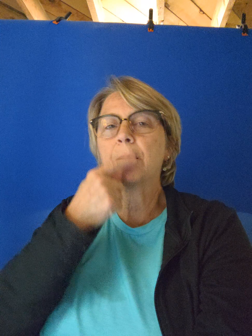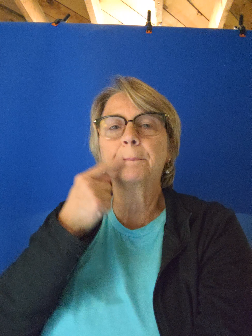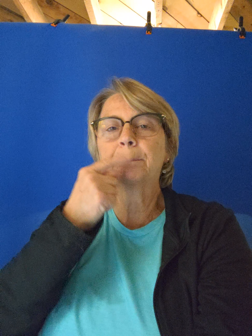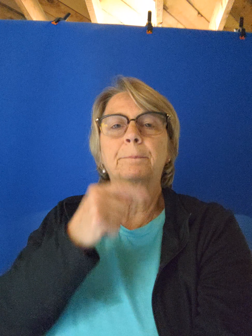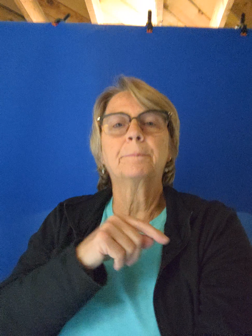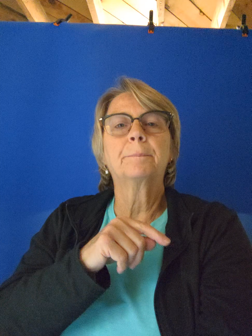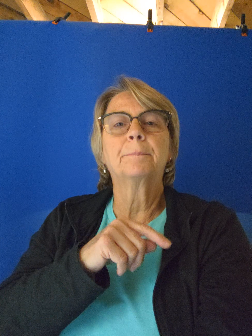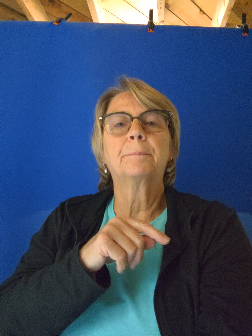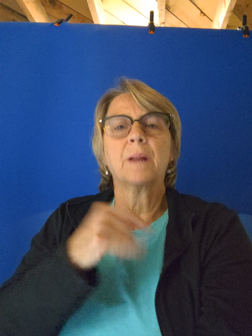lips